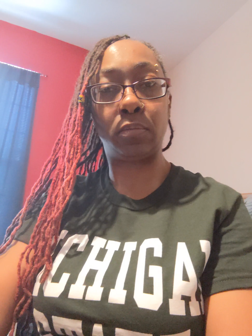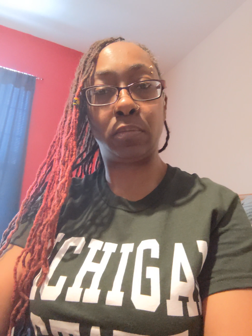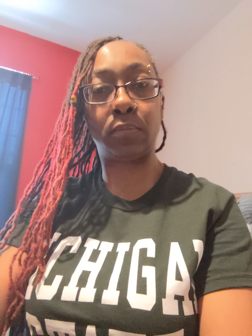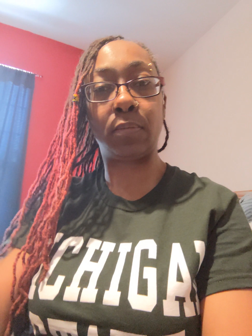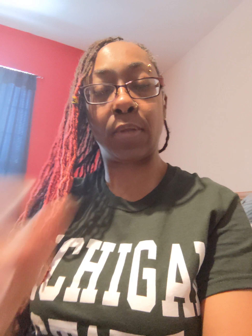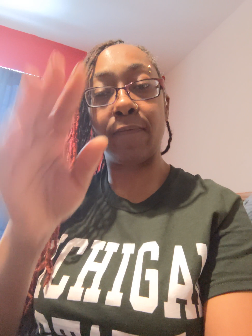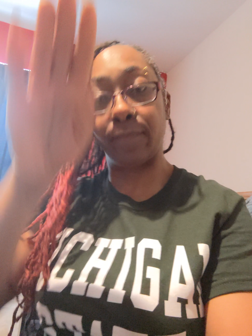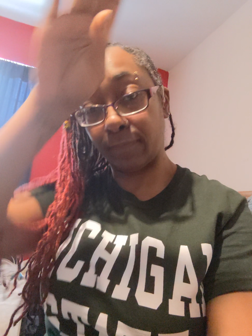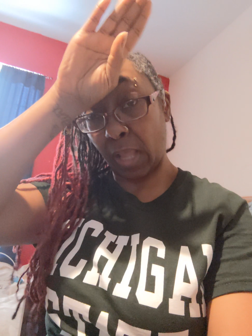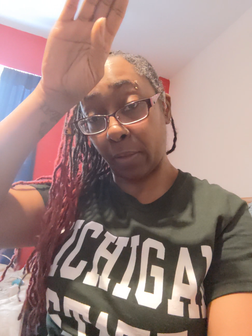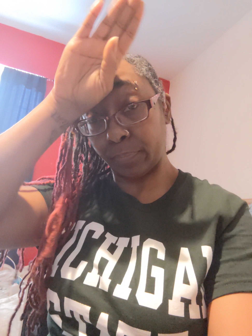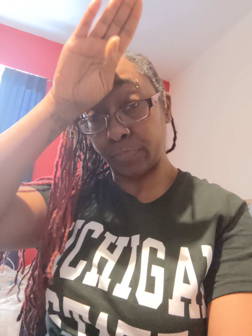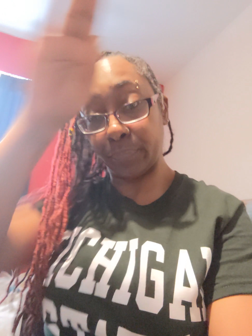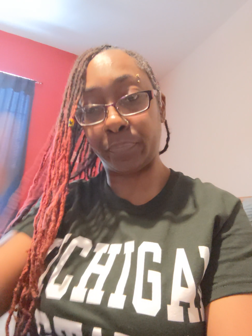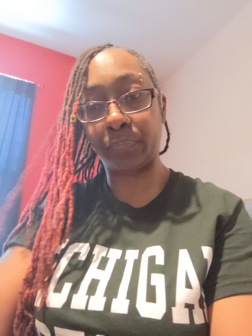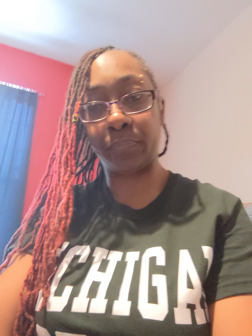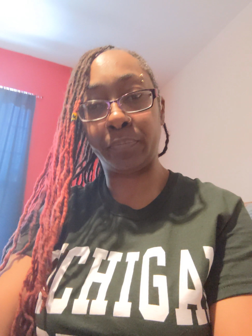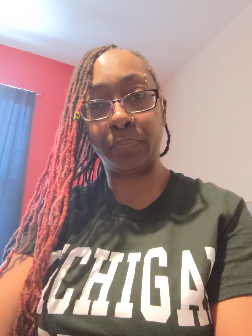fireman